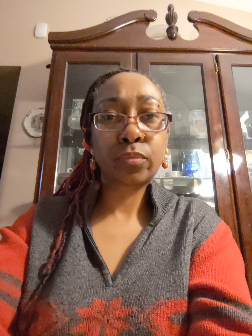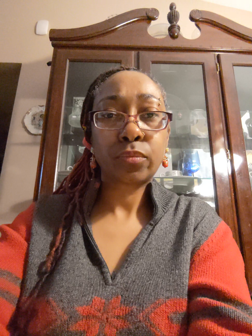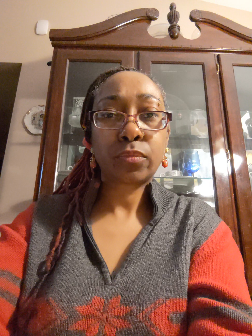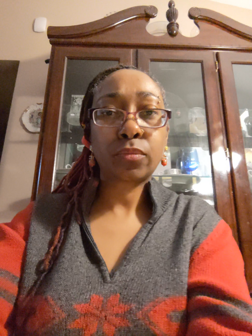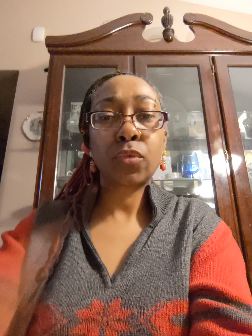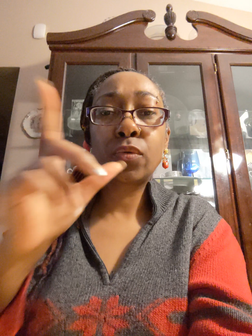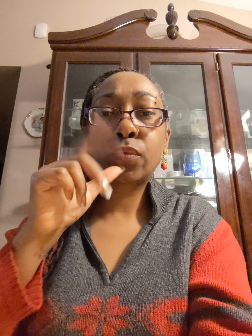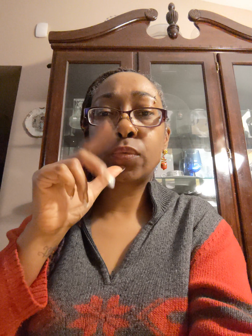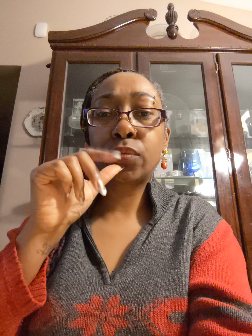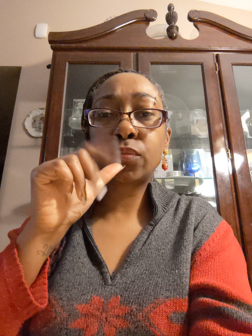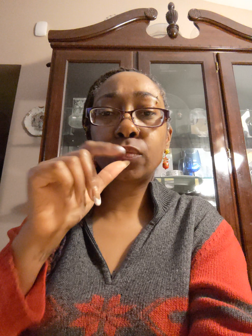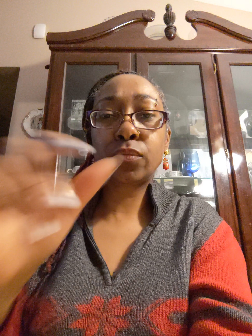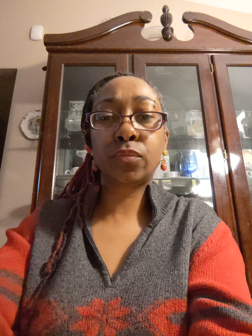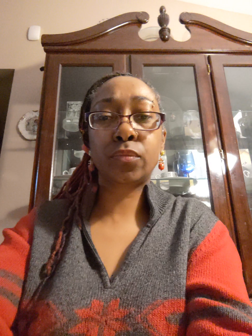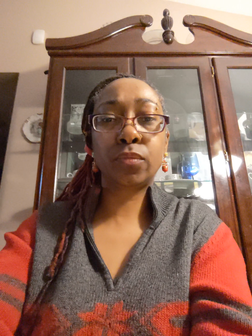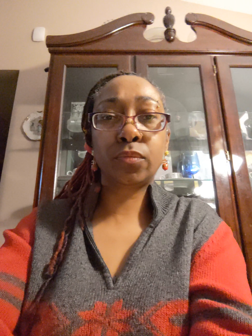who